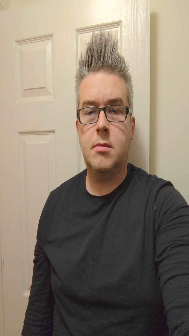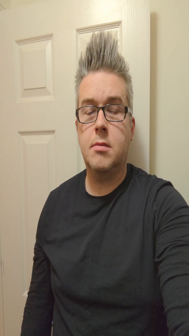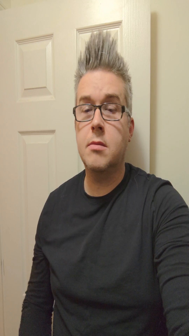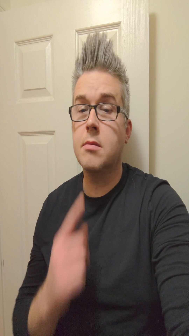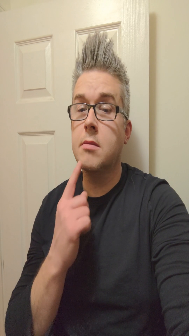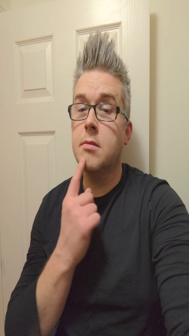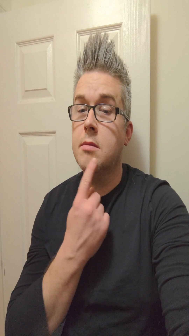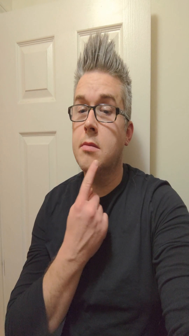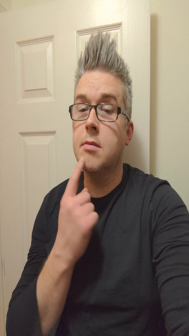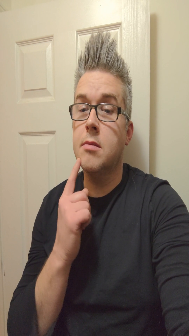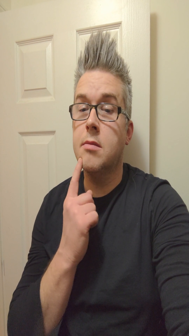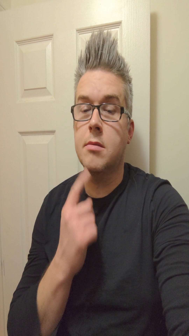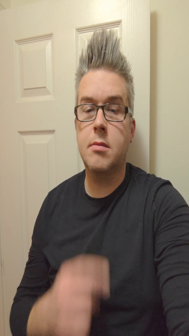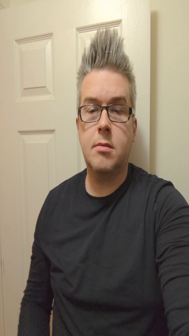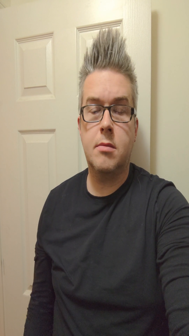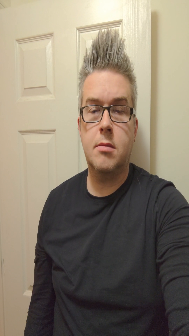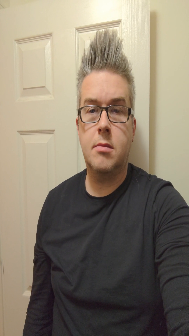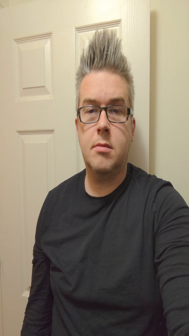chin